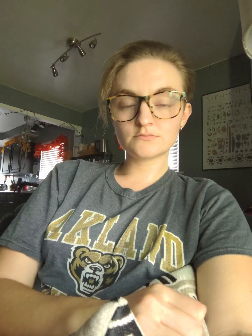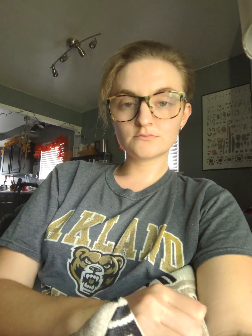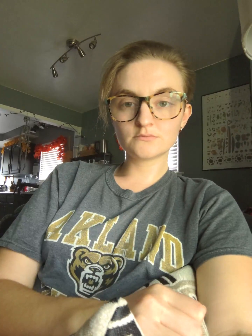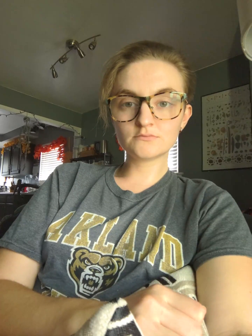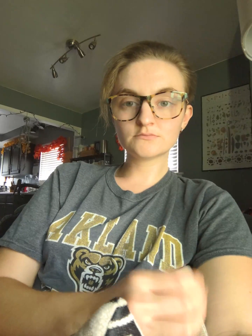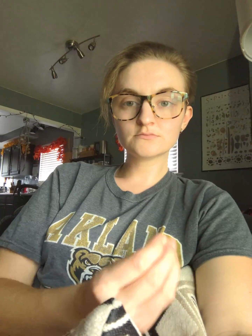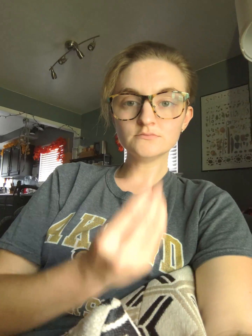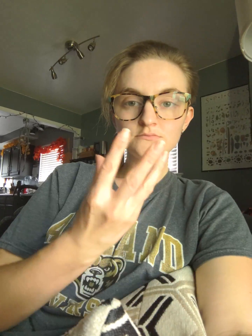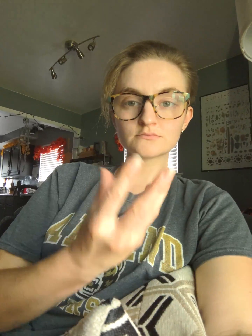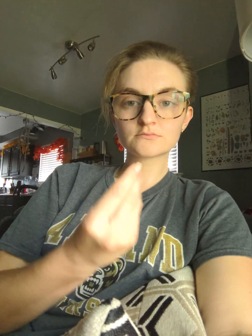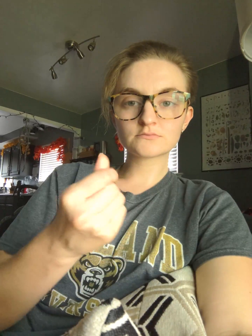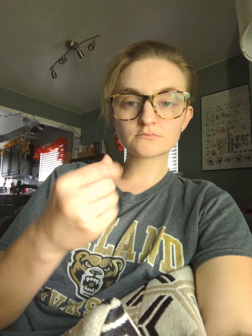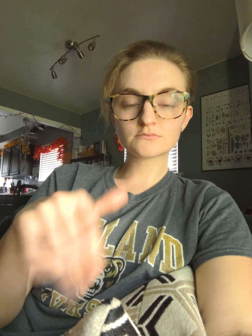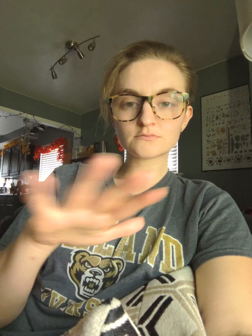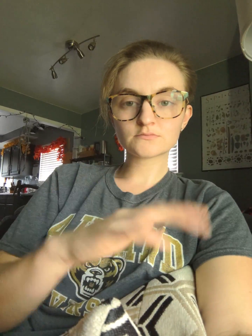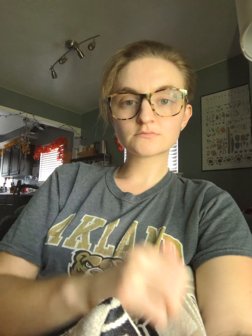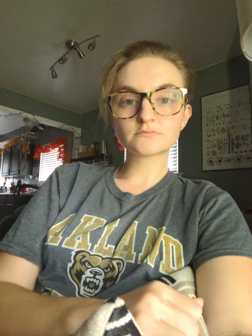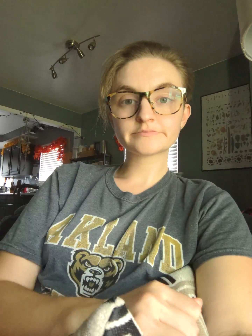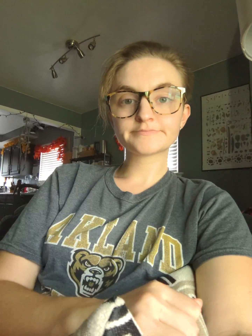garden